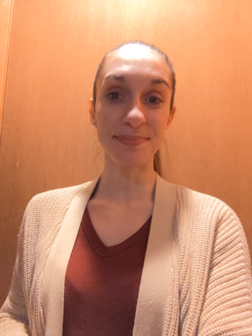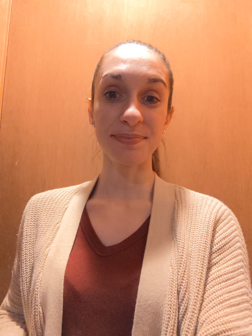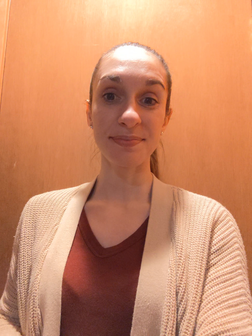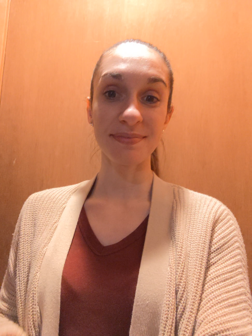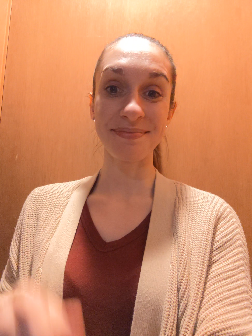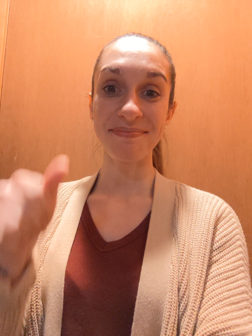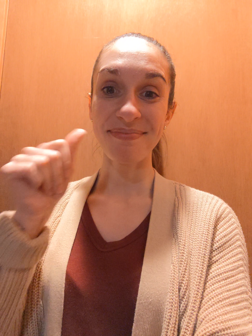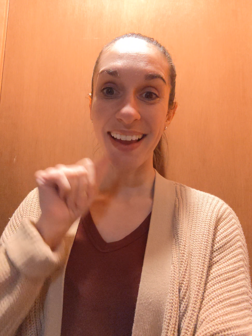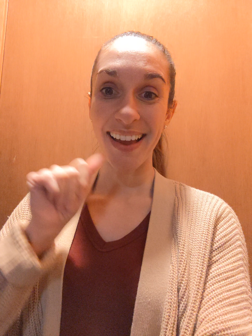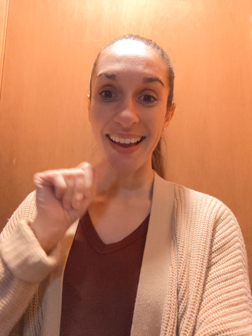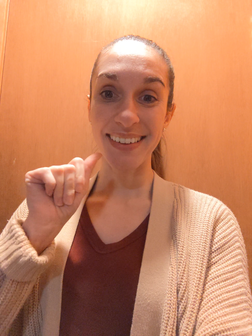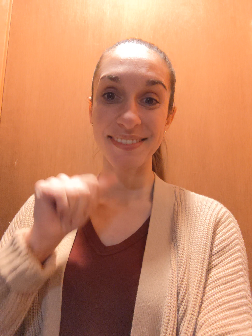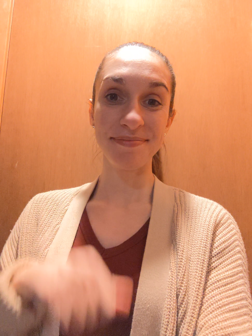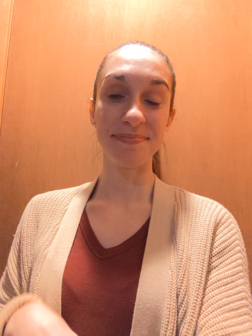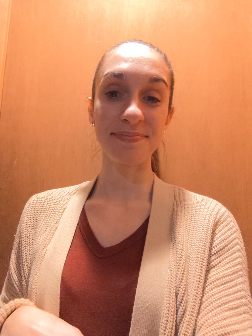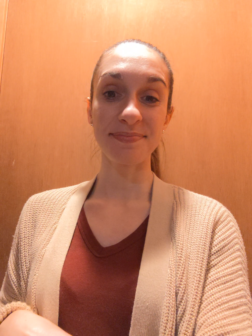aunt